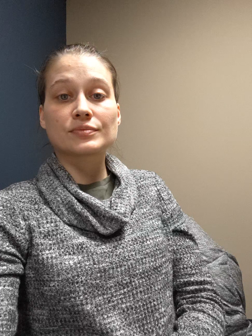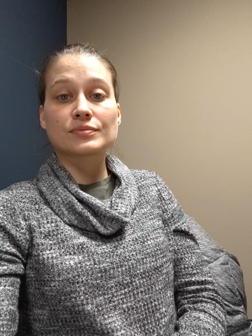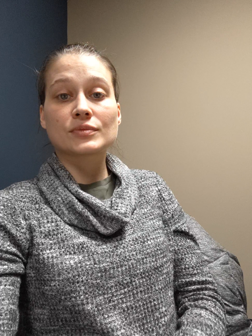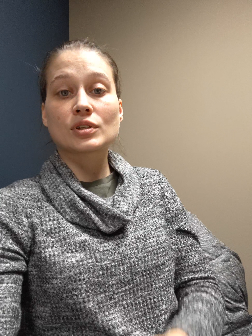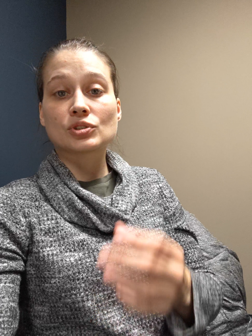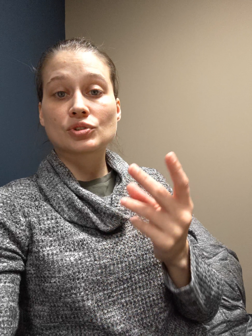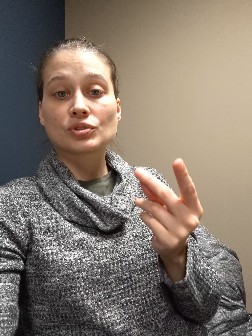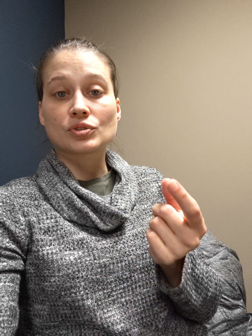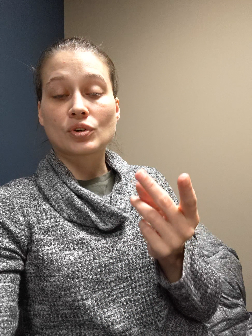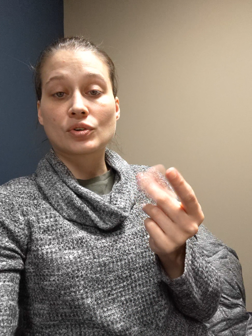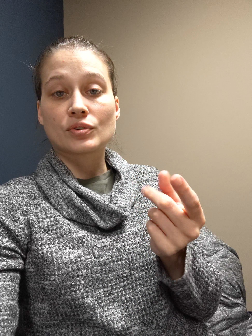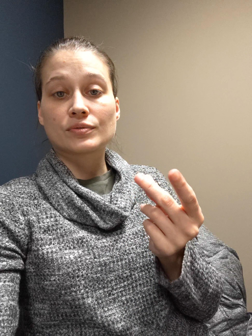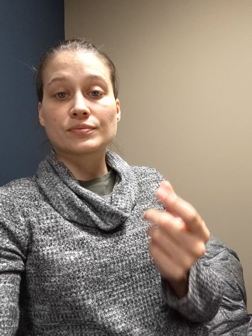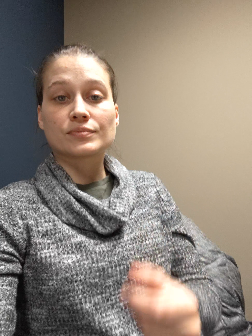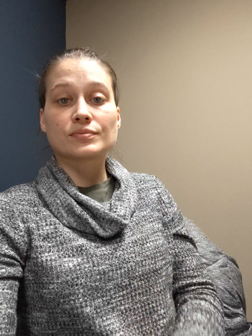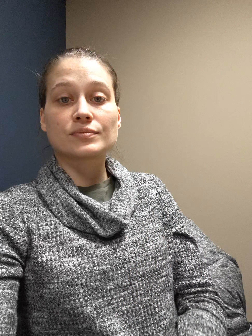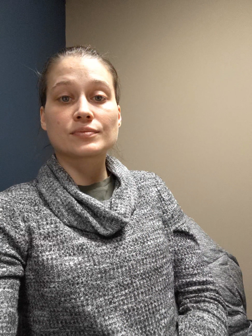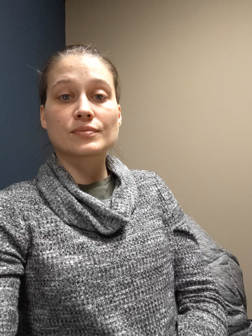dog